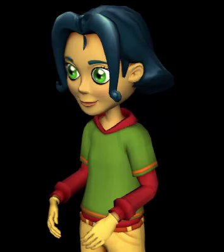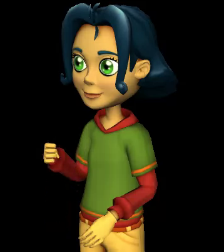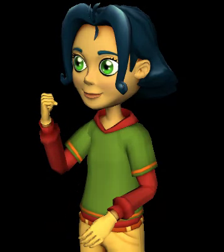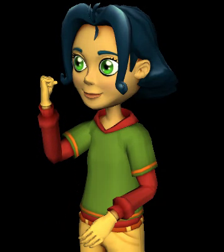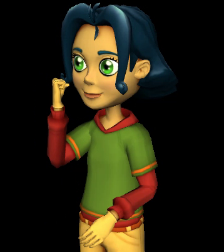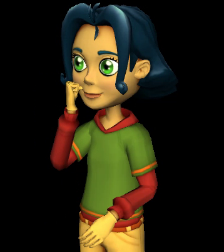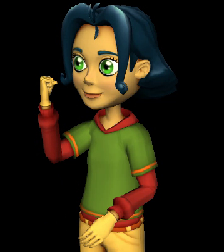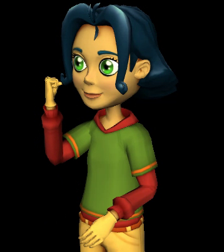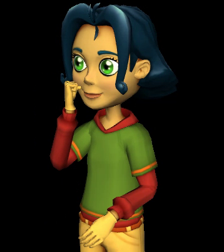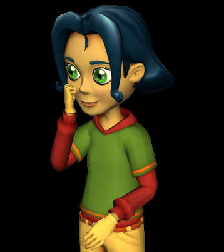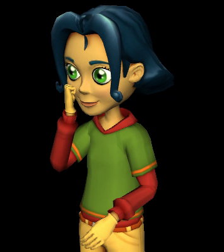معجنات